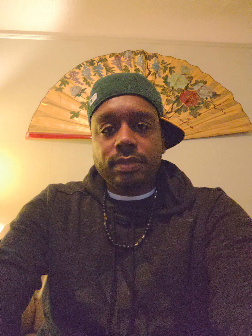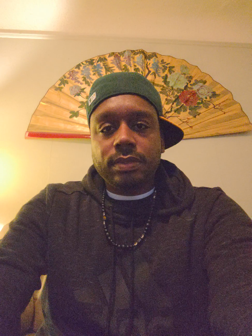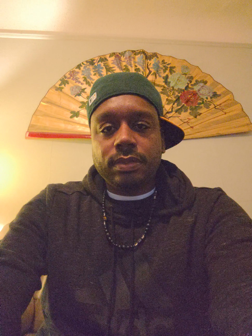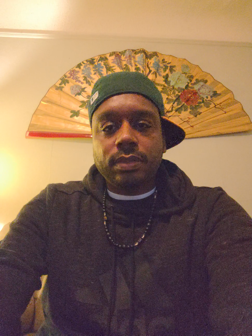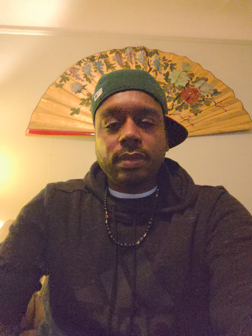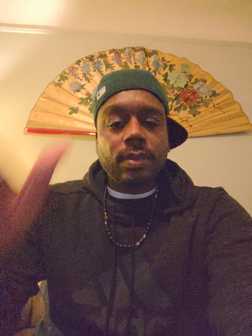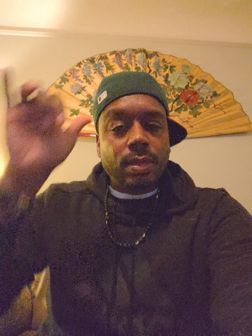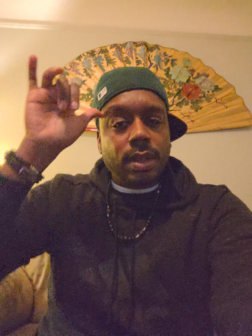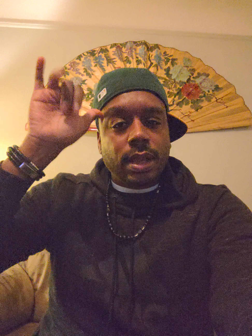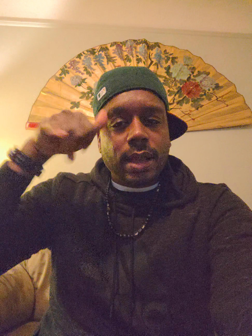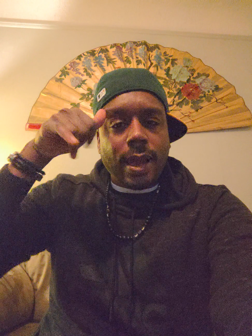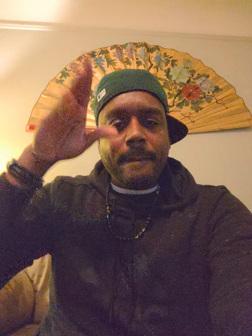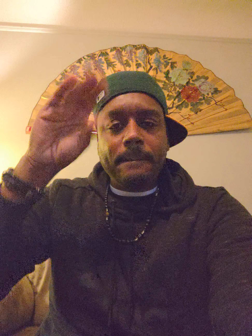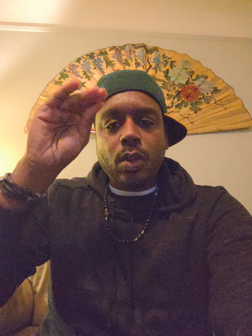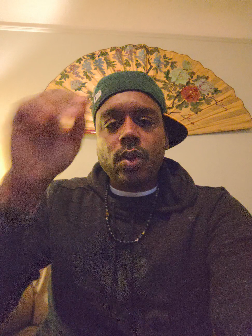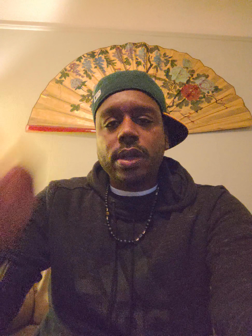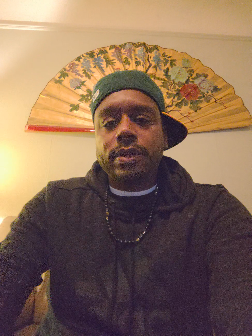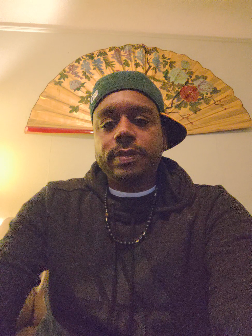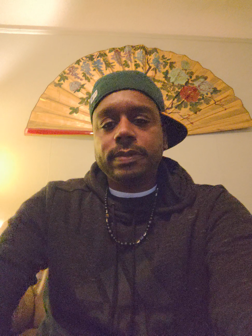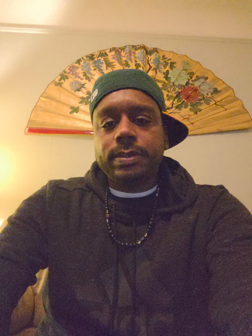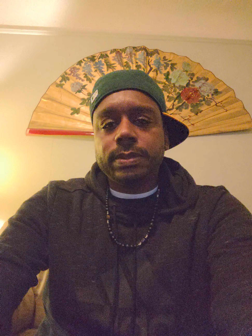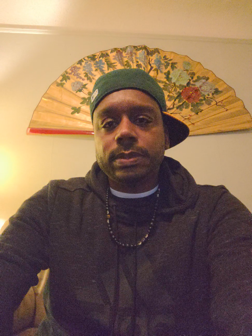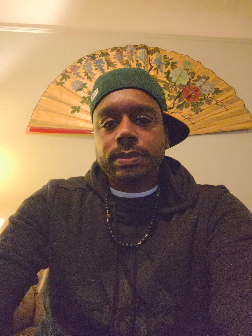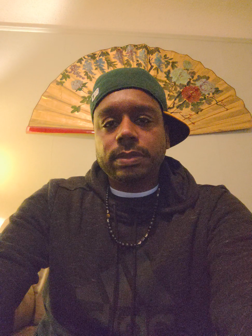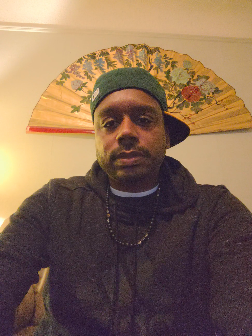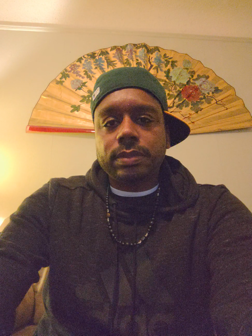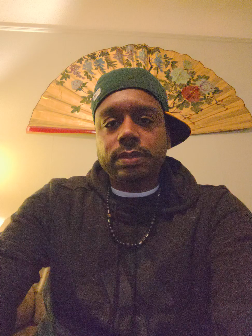cowboy